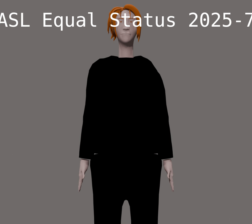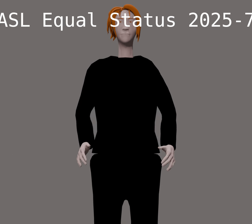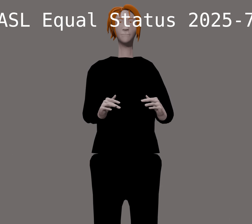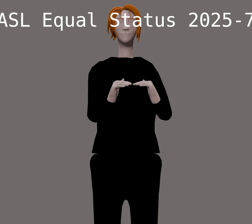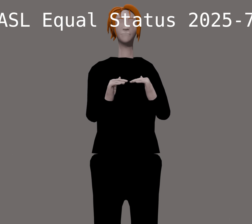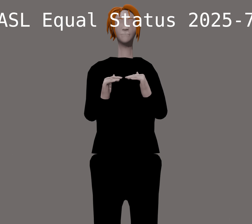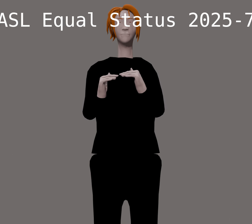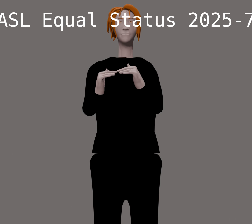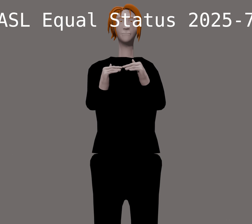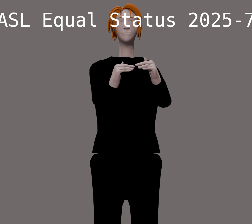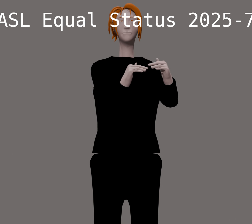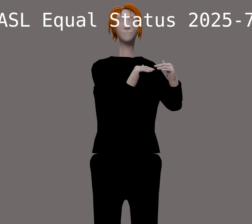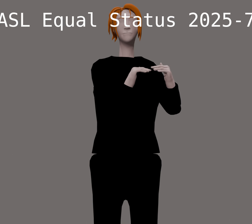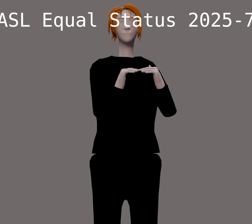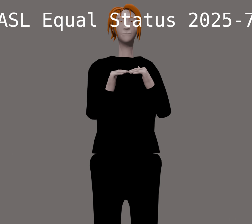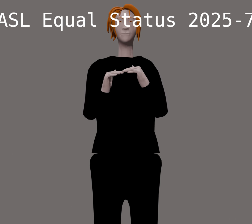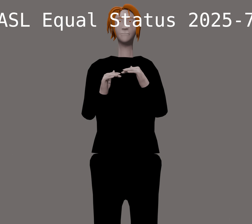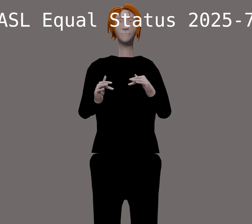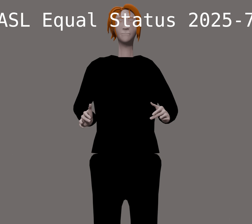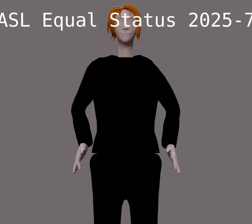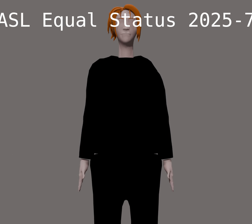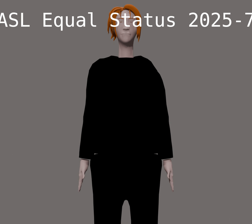Equal Status